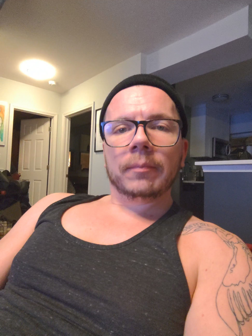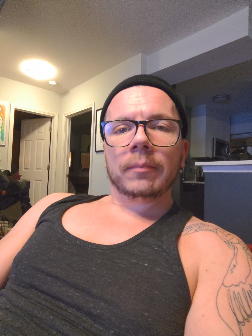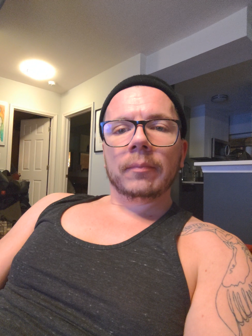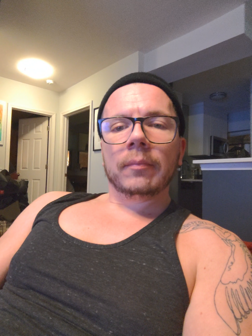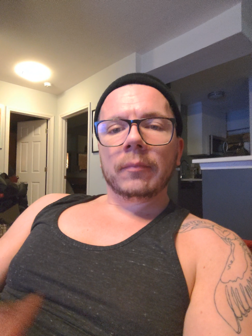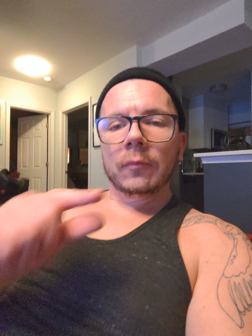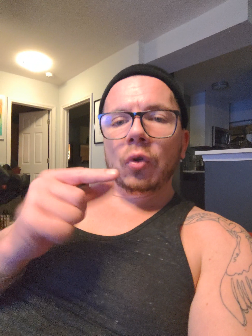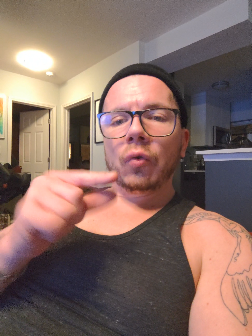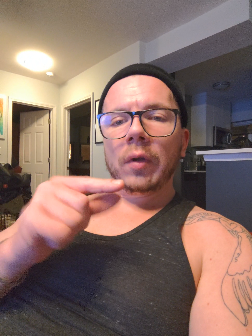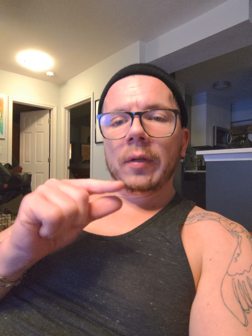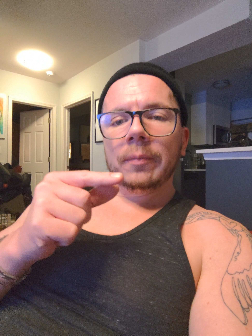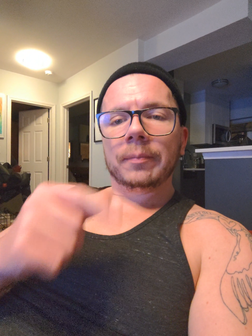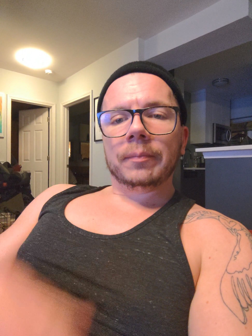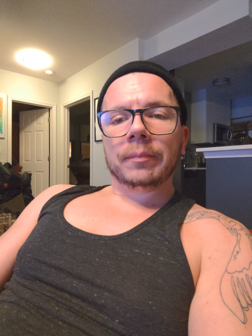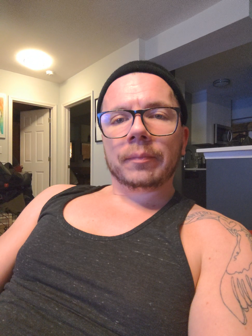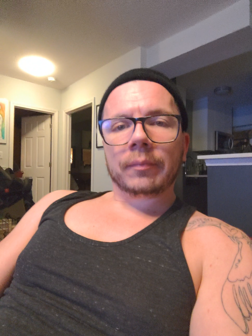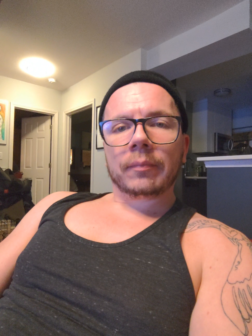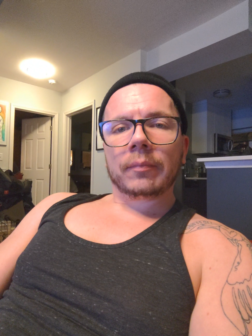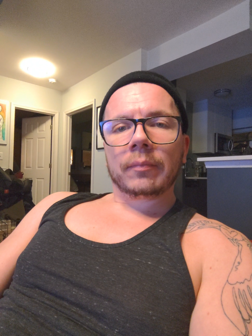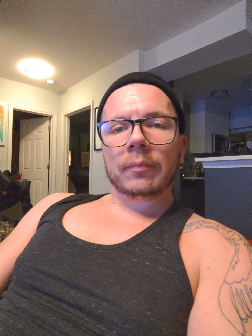green